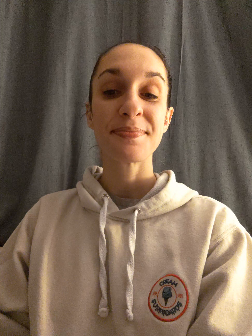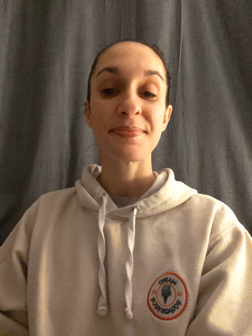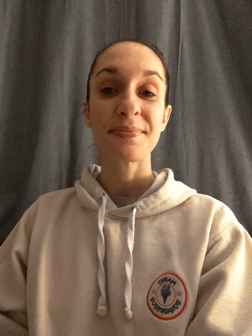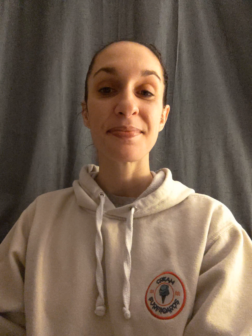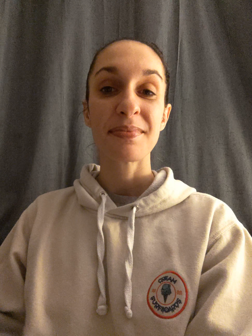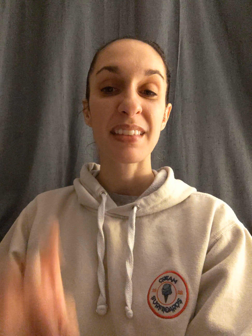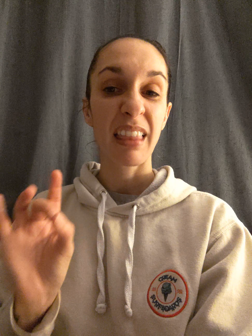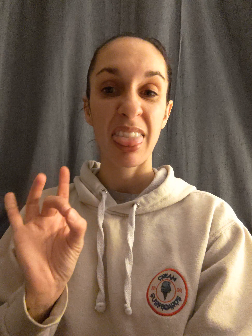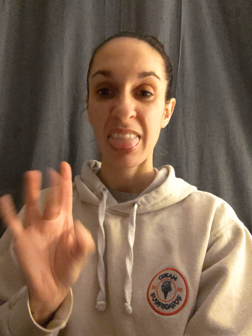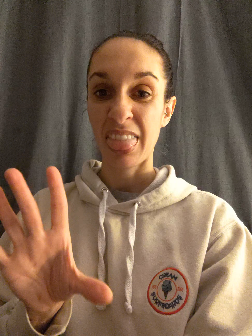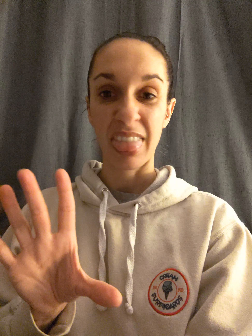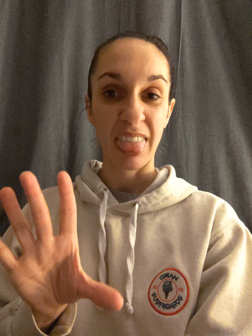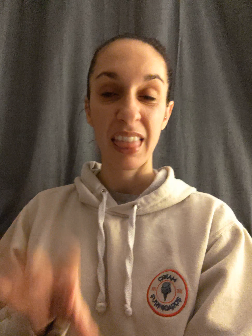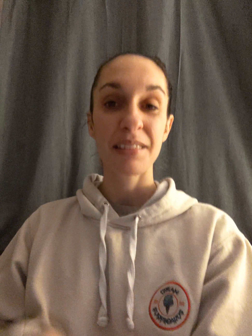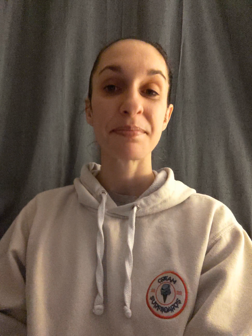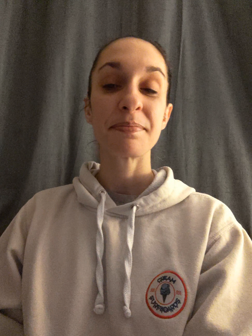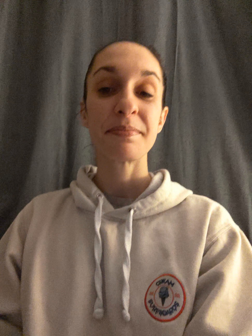yucky